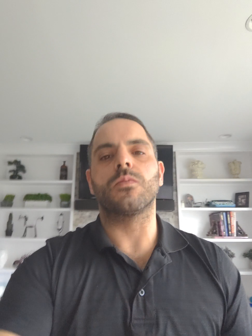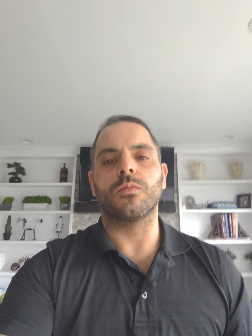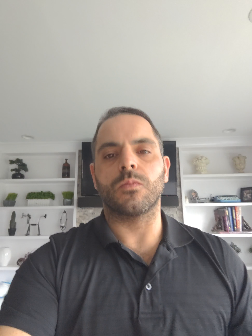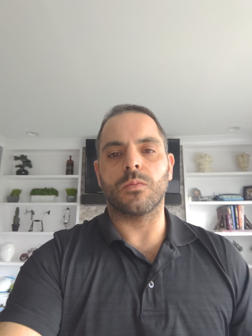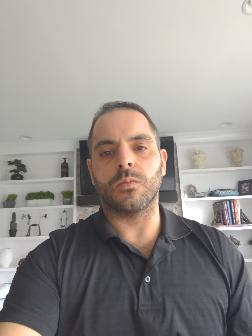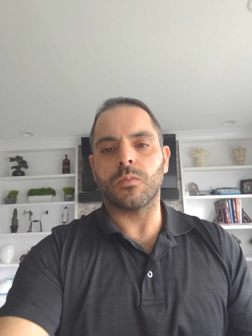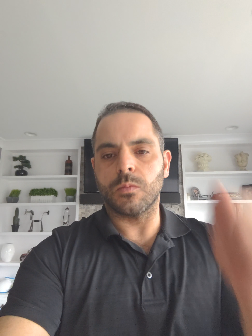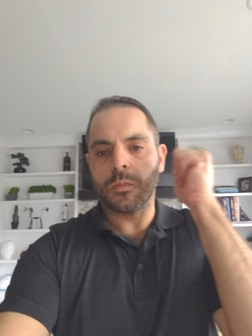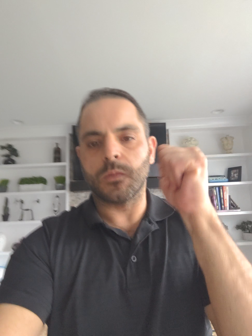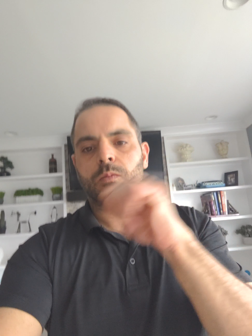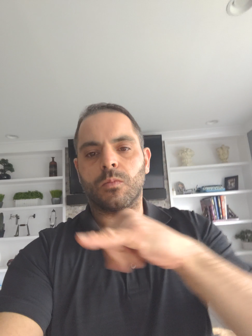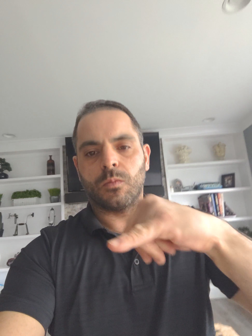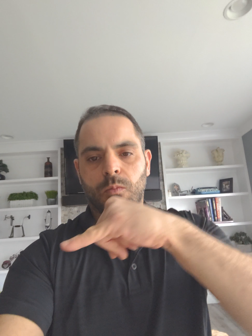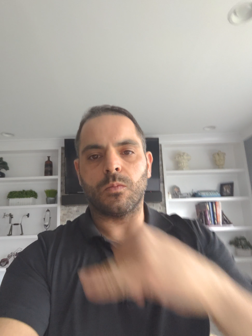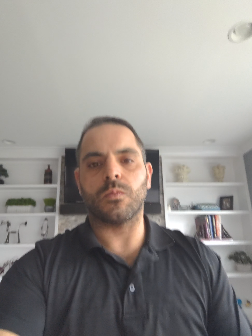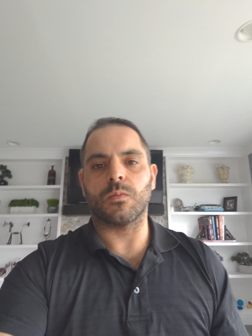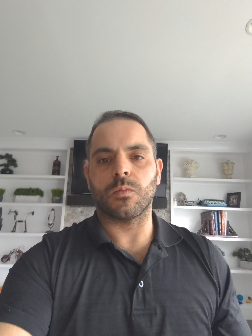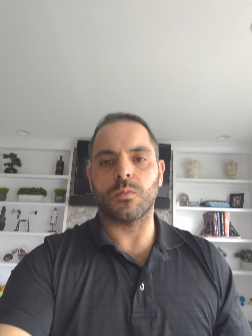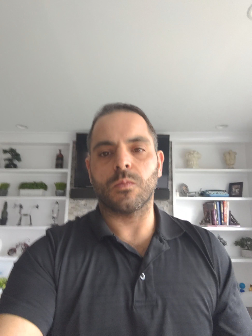backyard